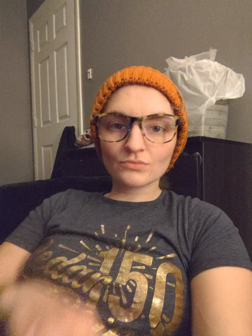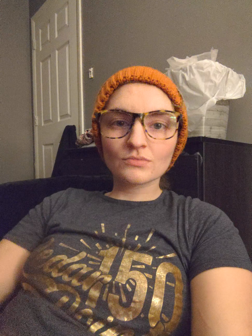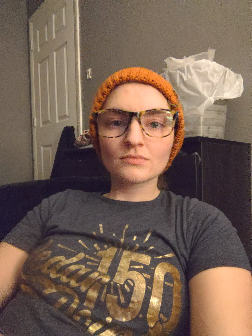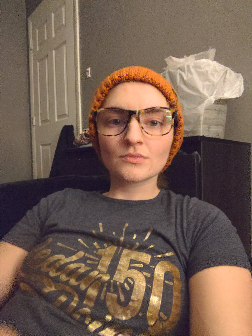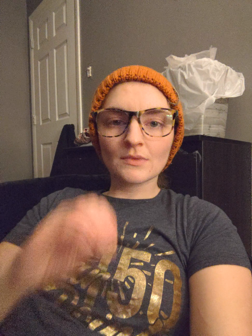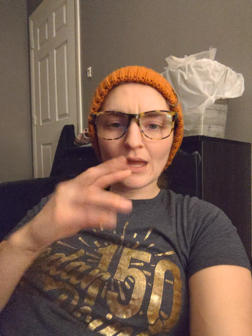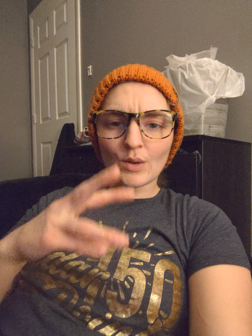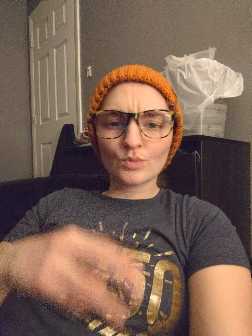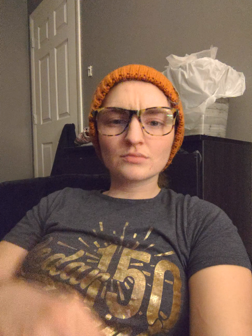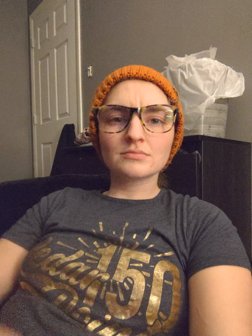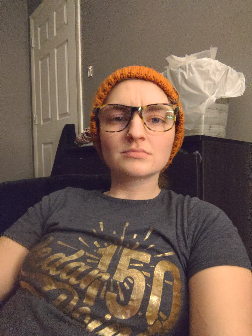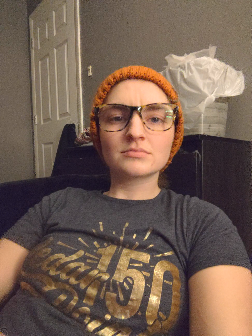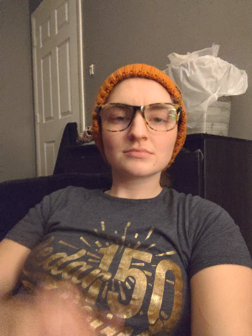owie